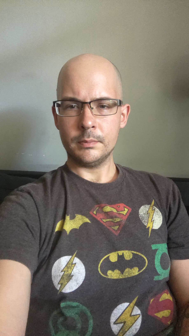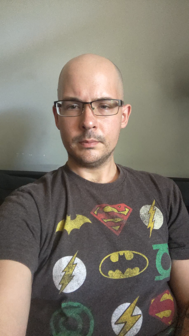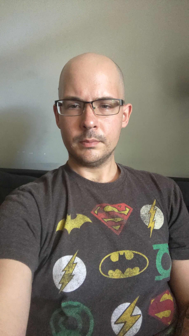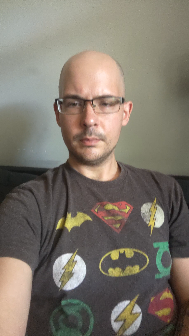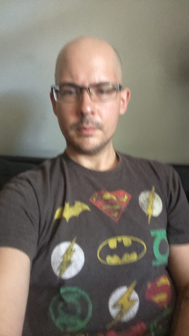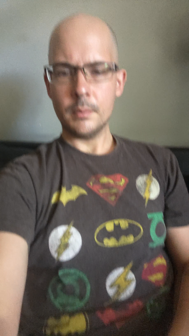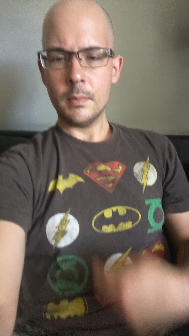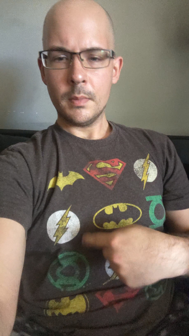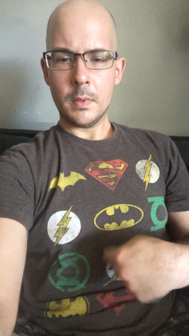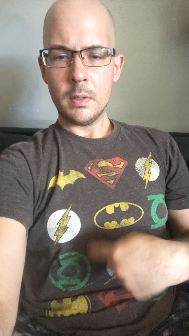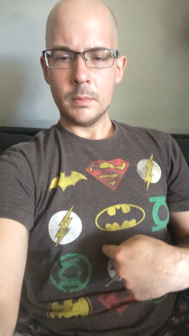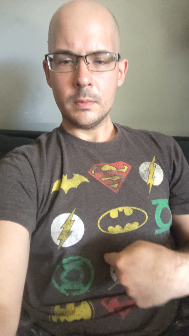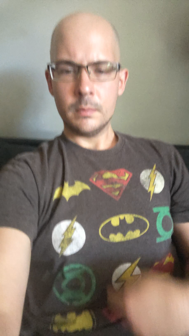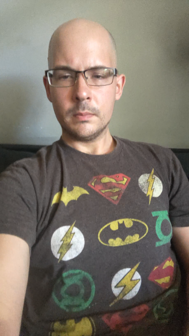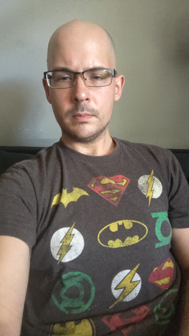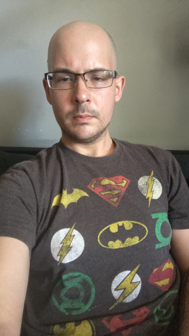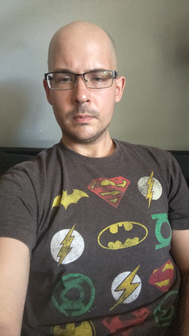belly button